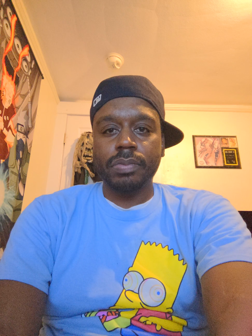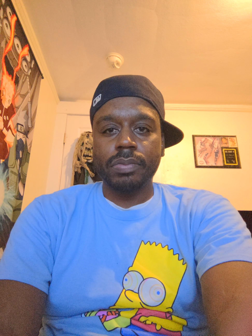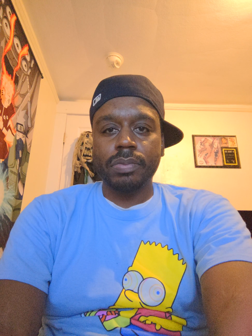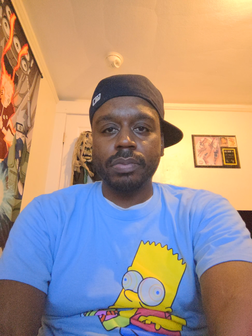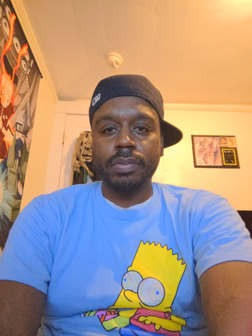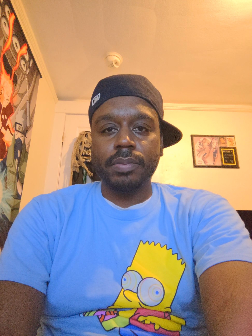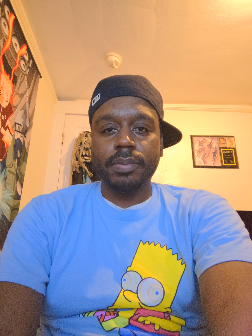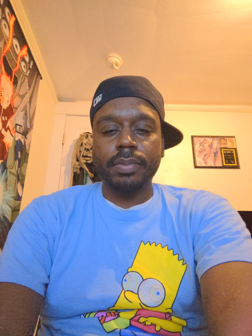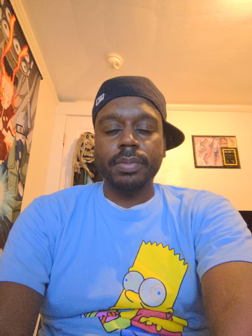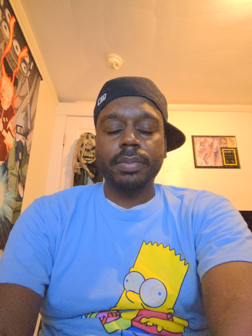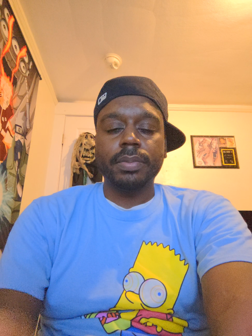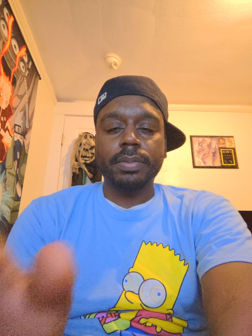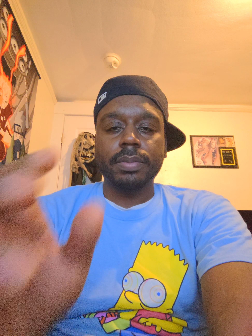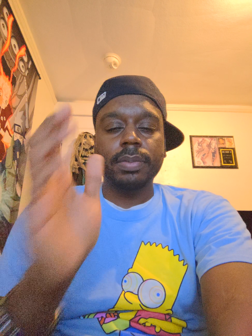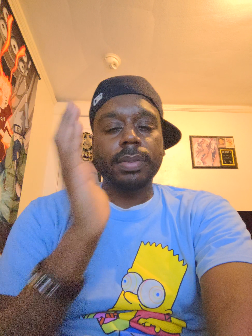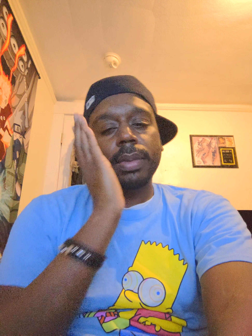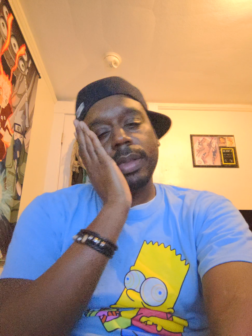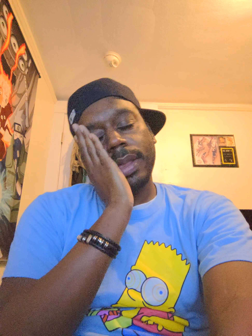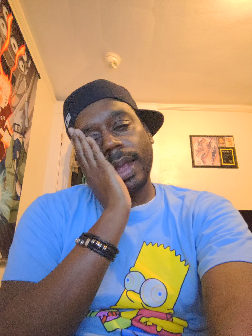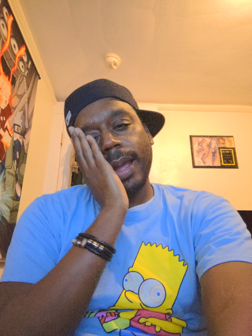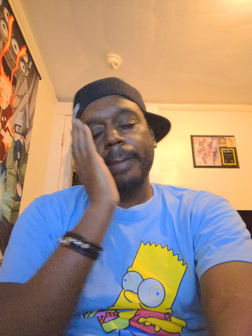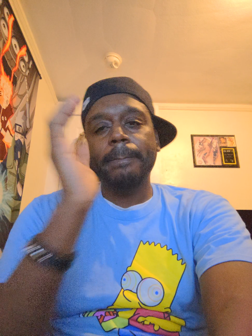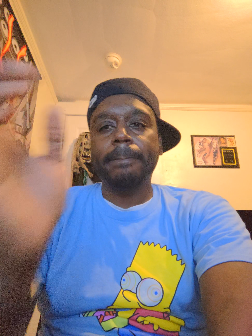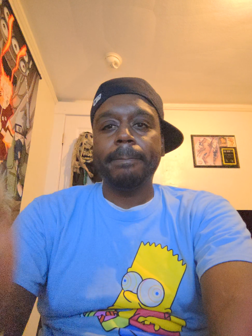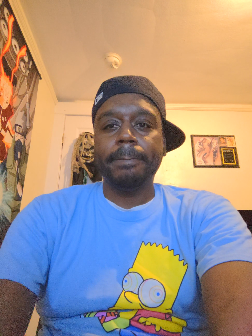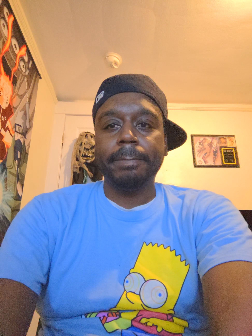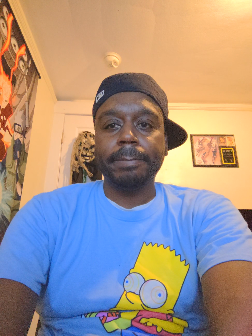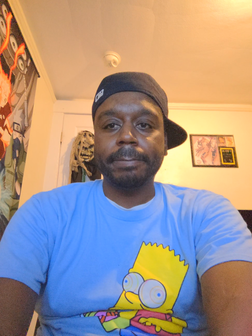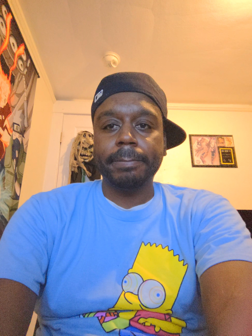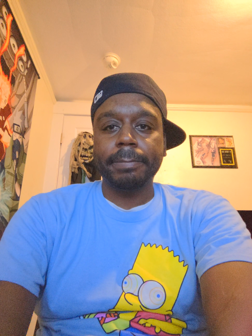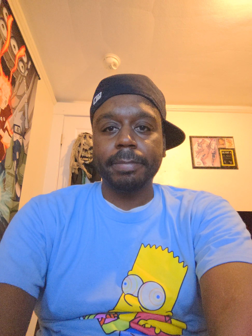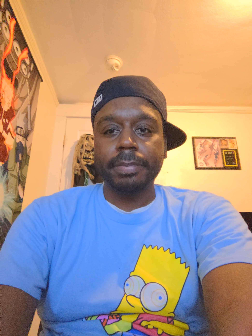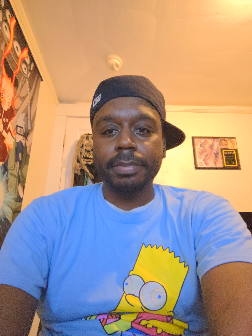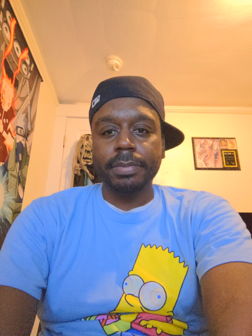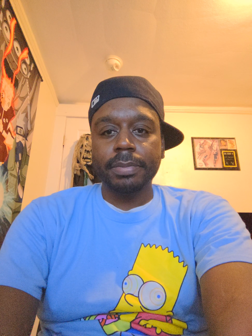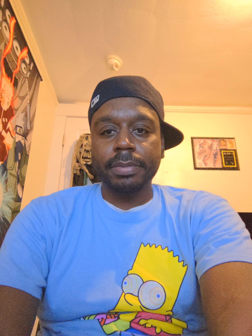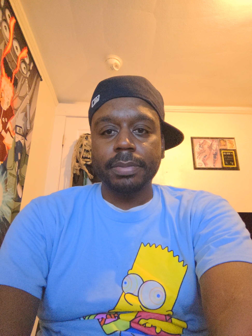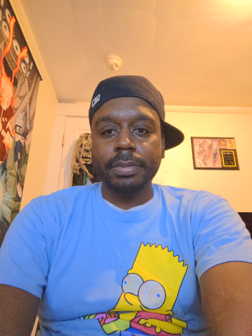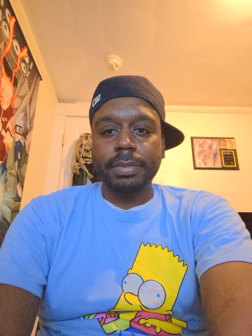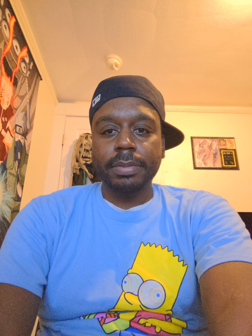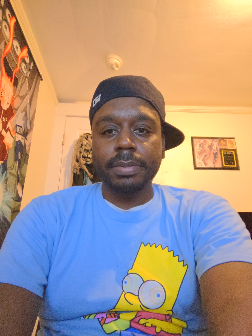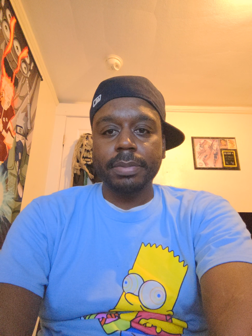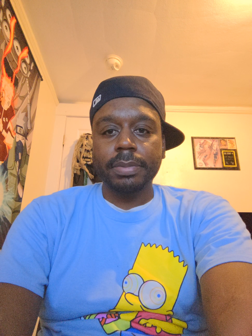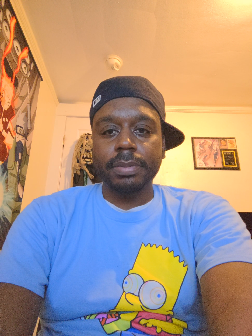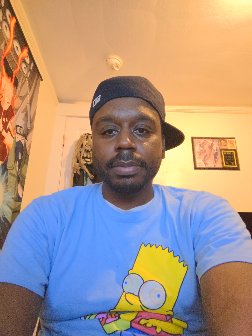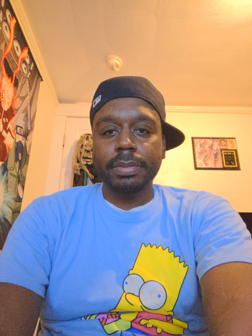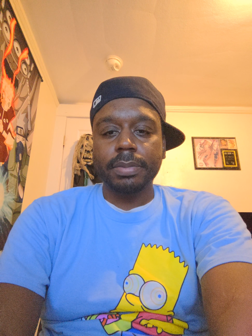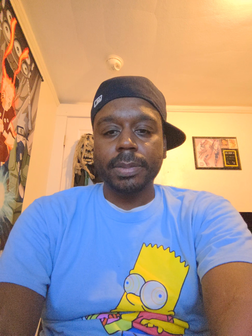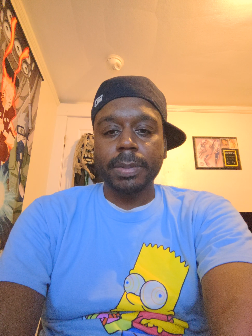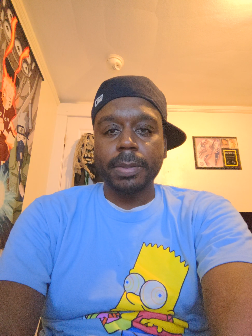nap